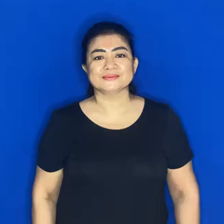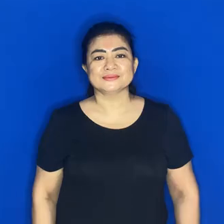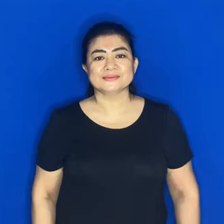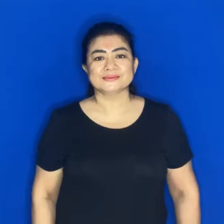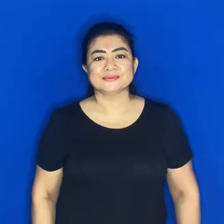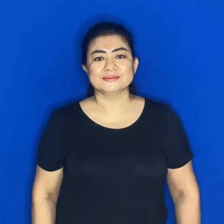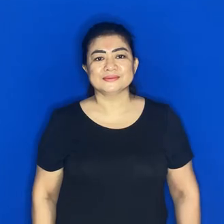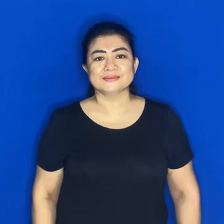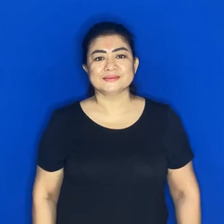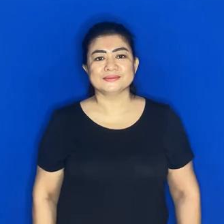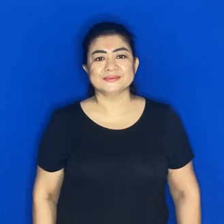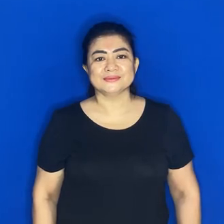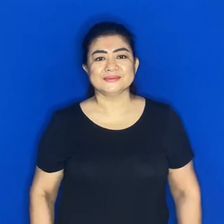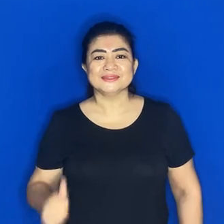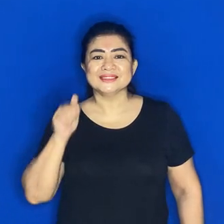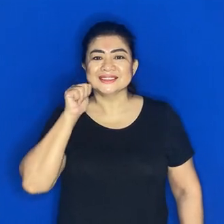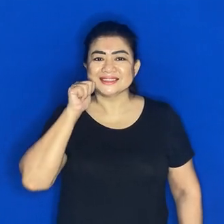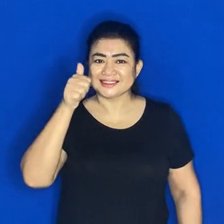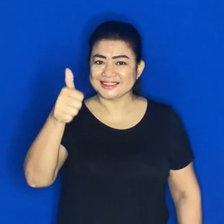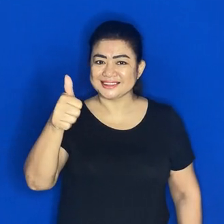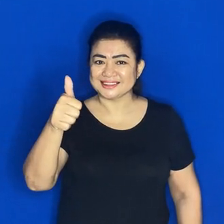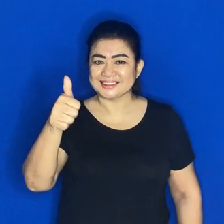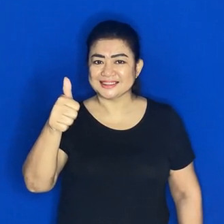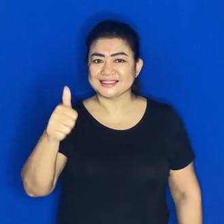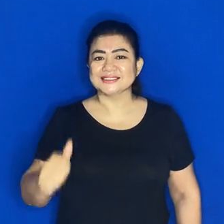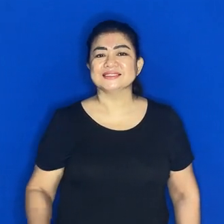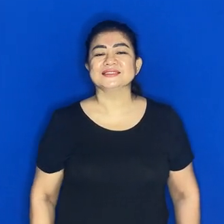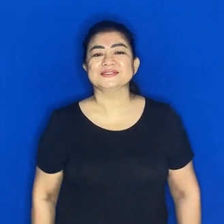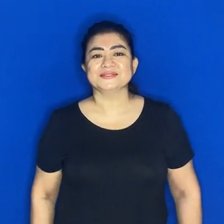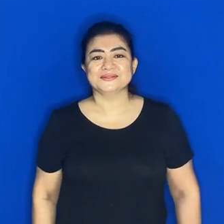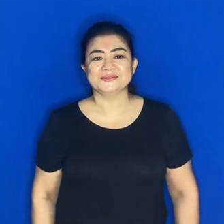tomorrow